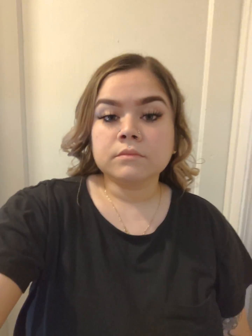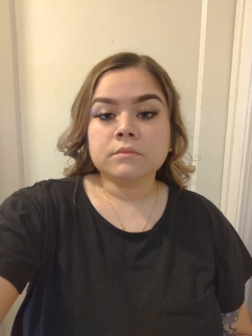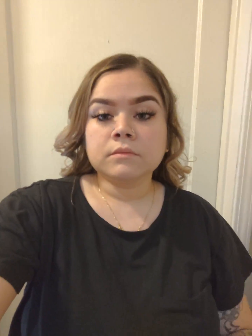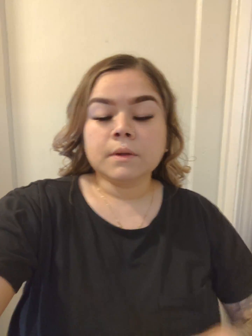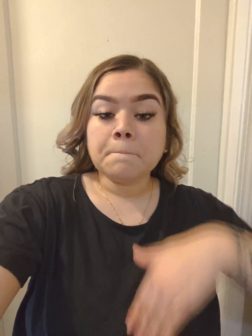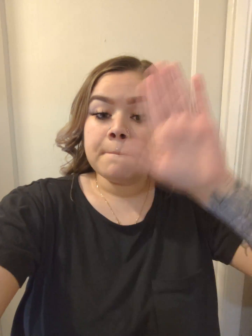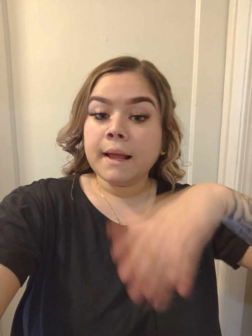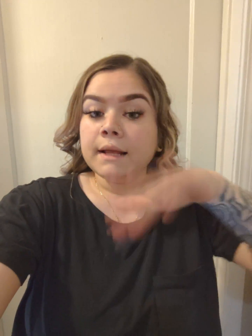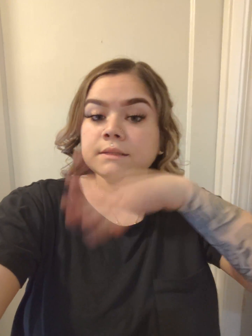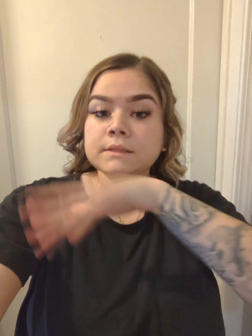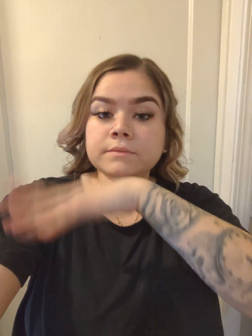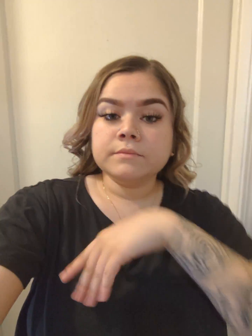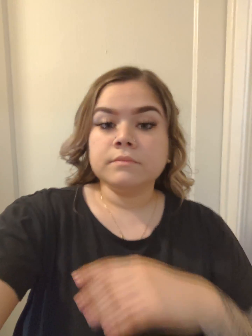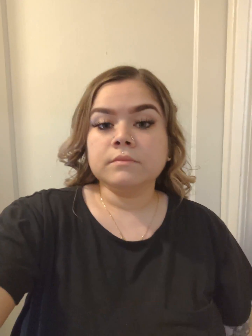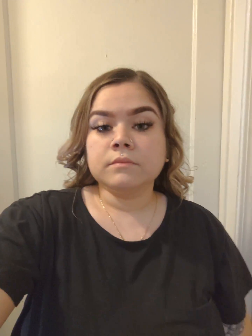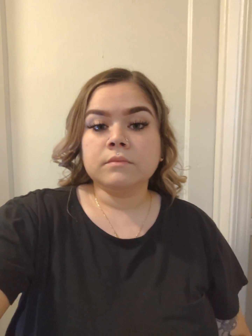paint